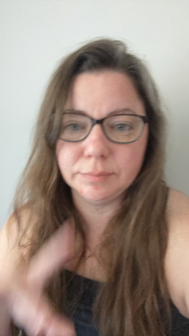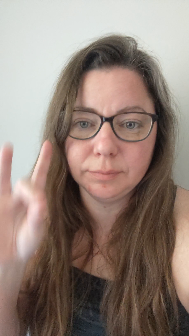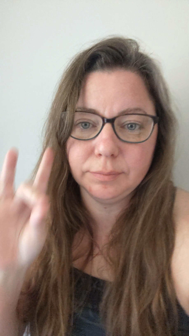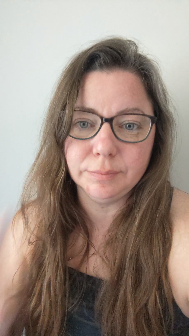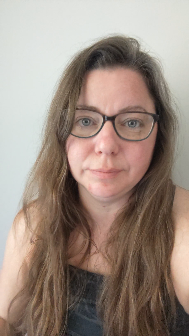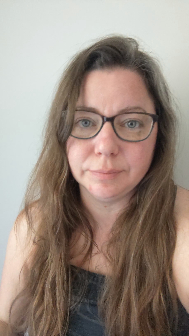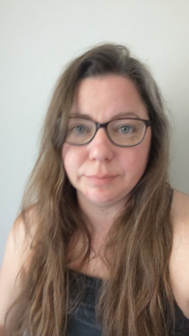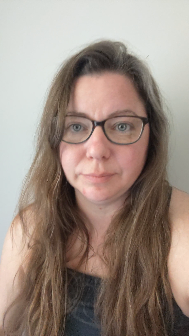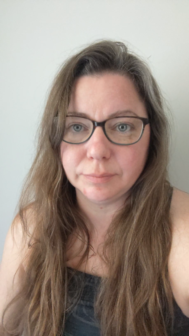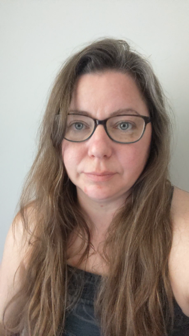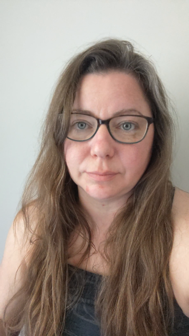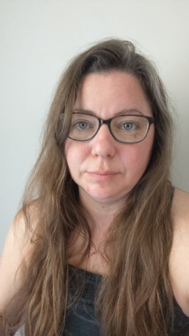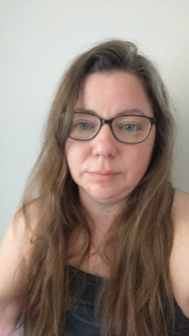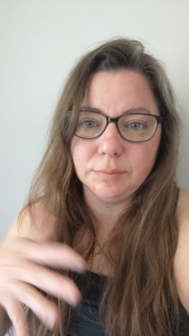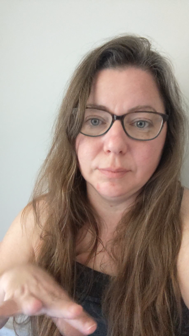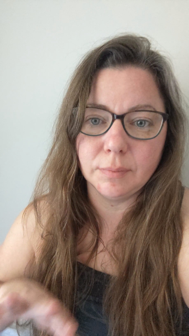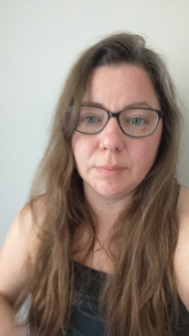dress